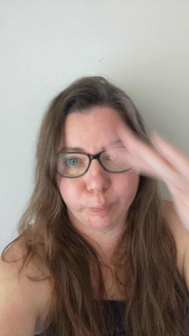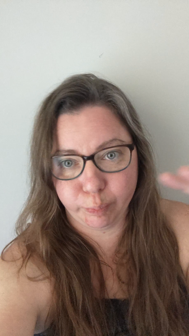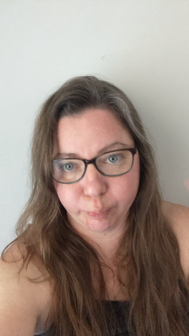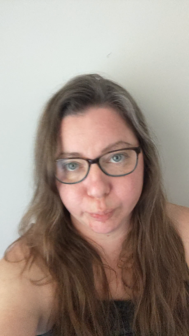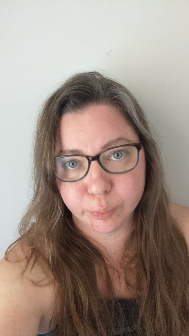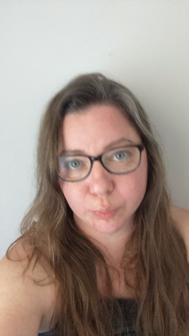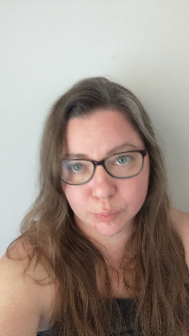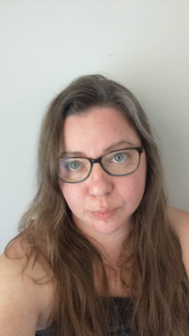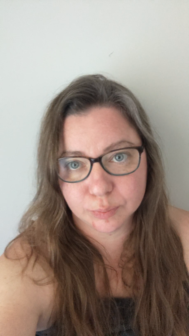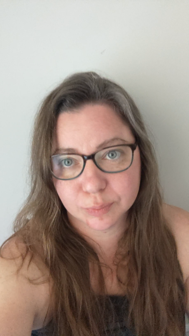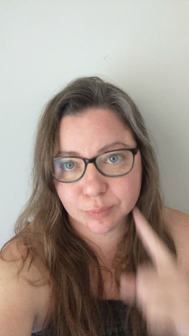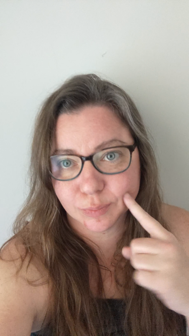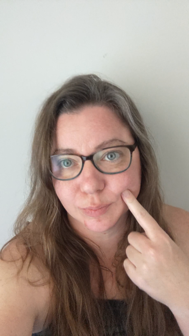candy